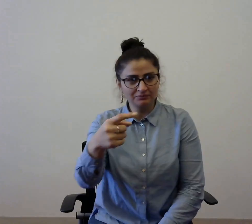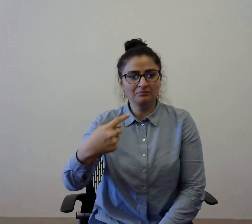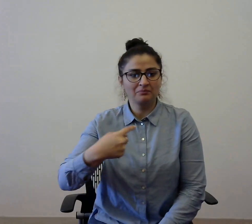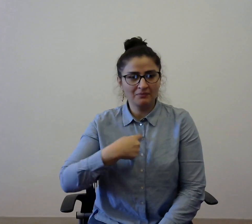mən